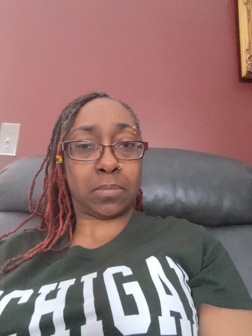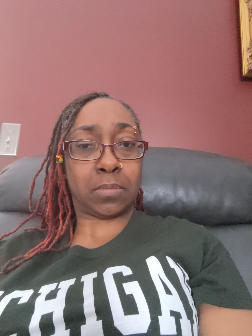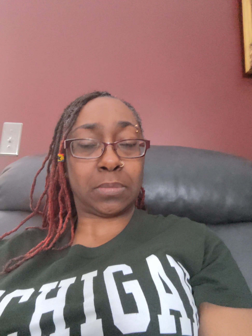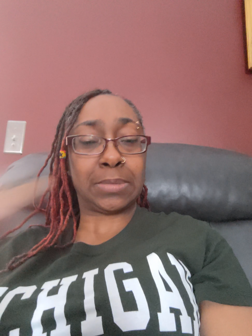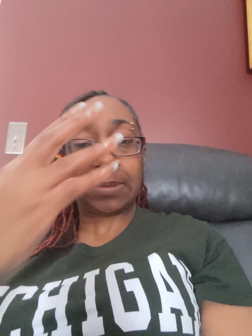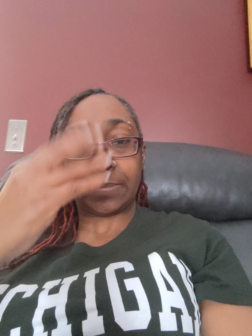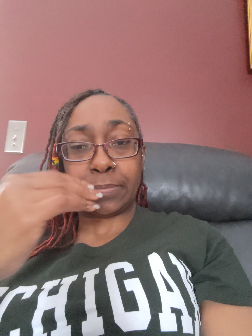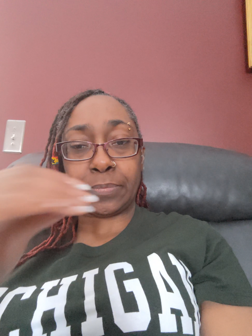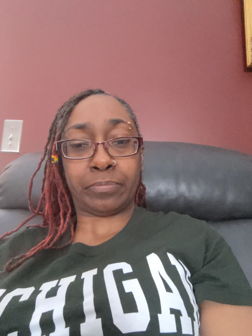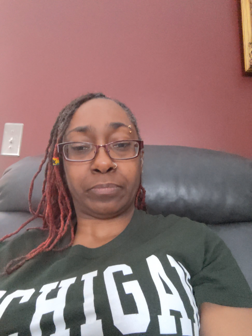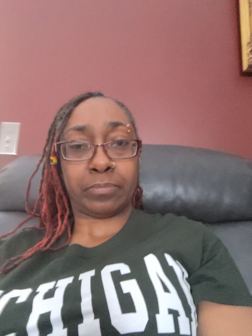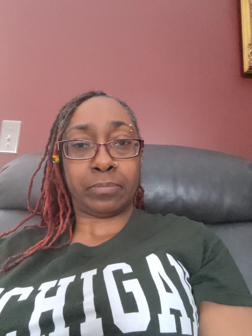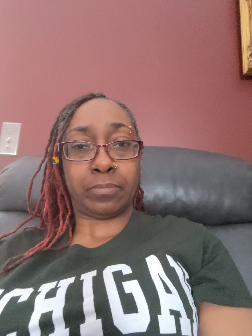sleep